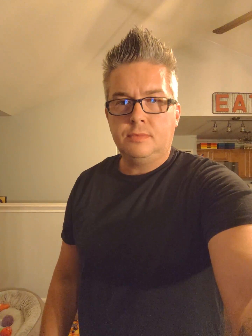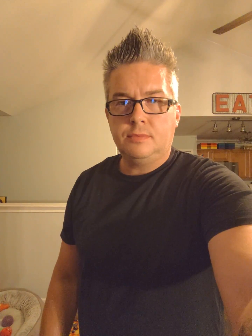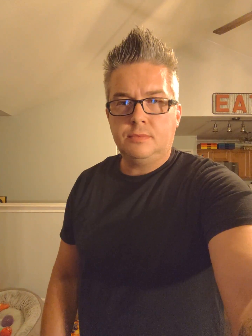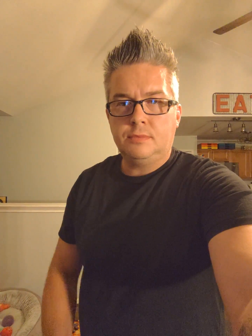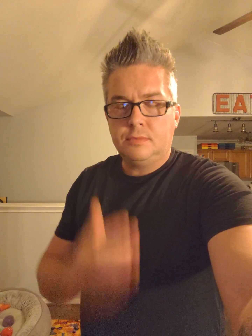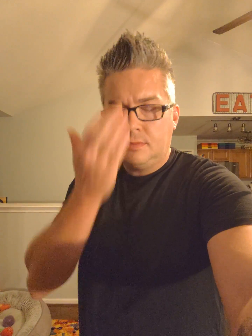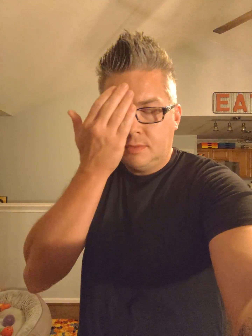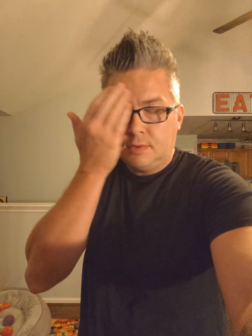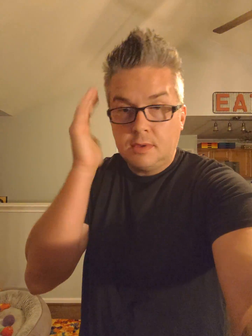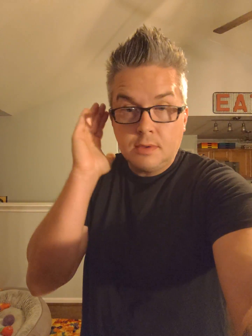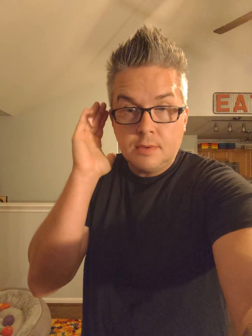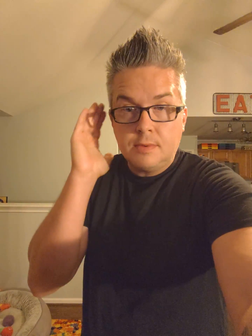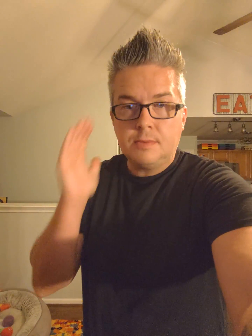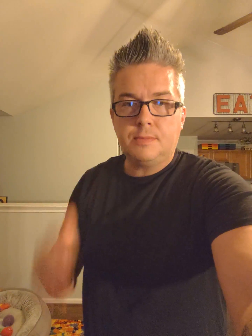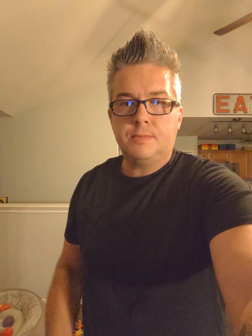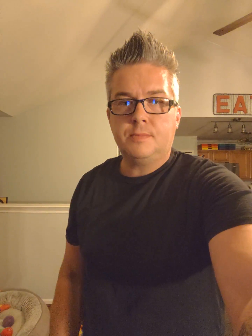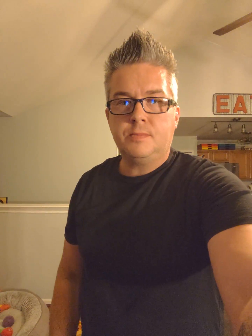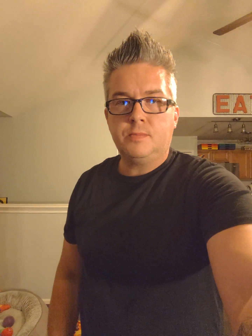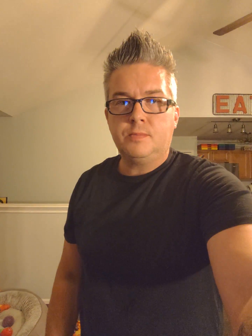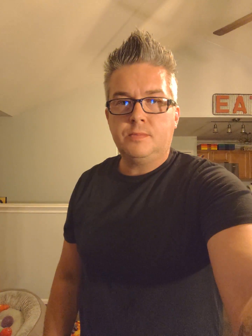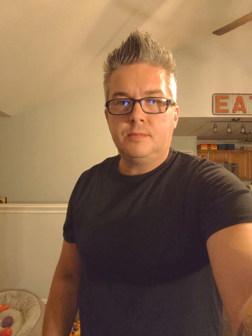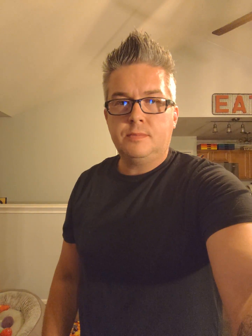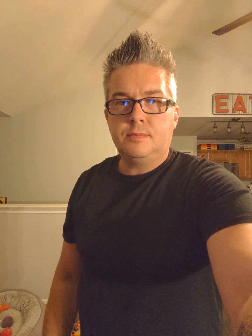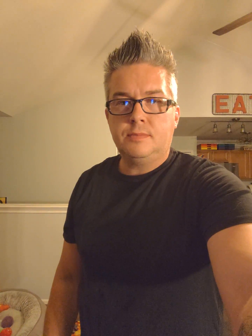peekaboo